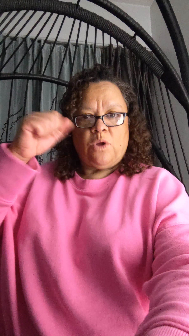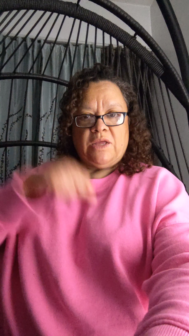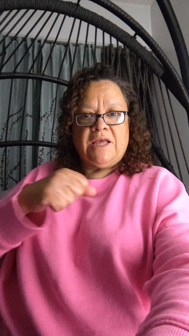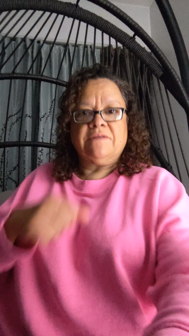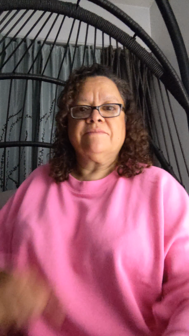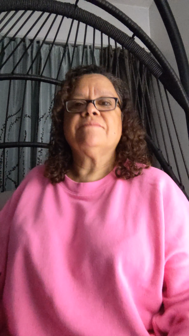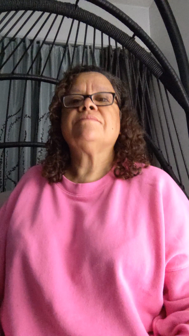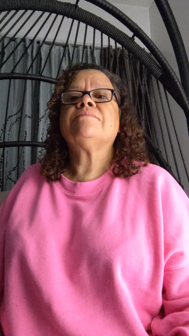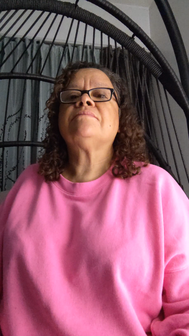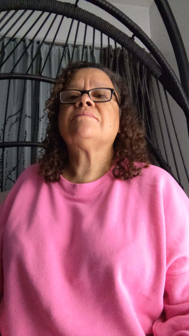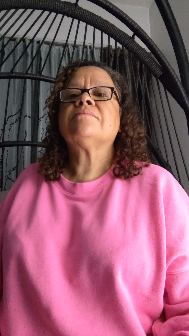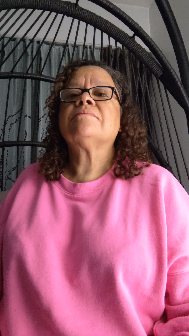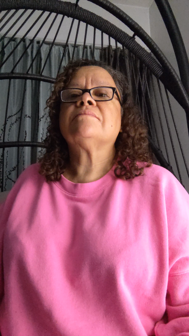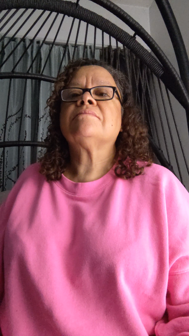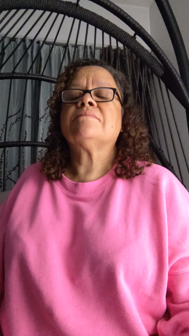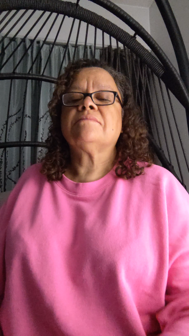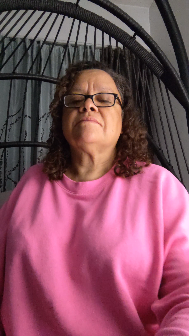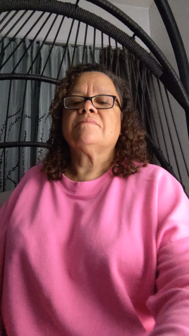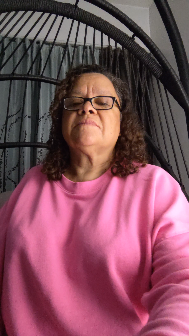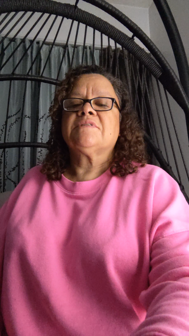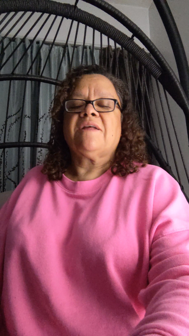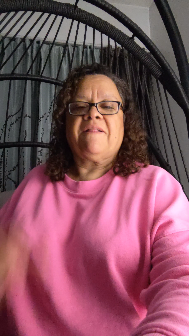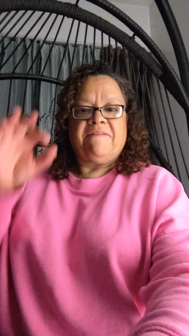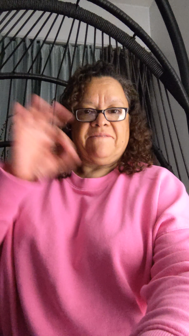fit